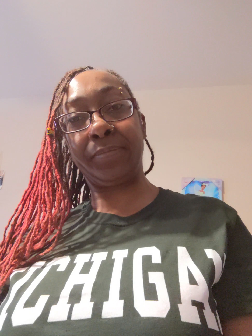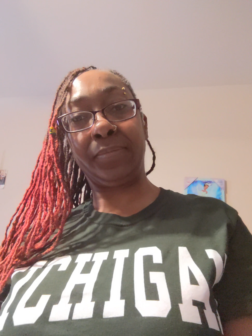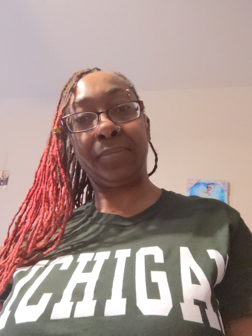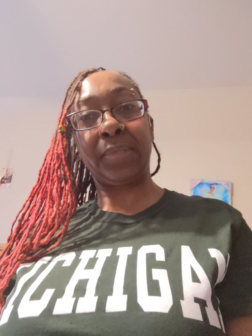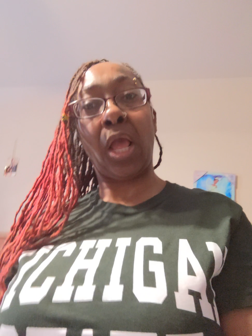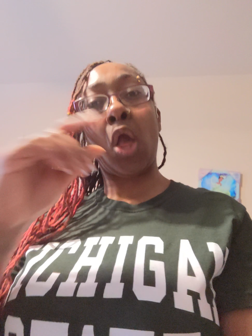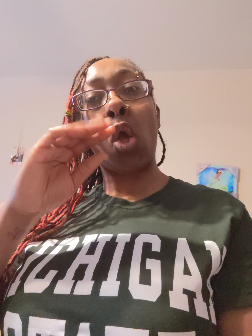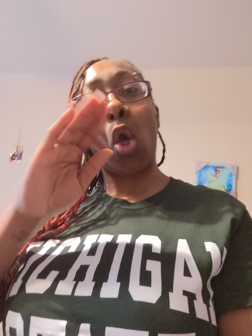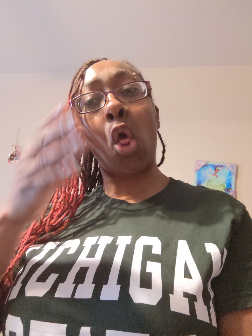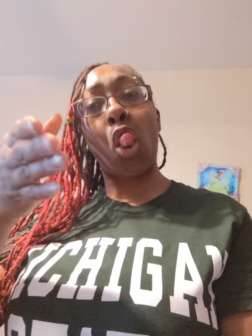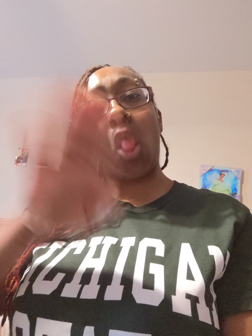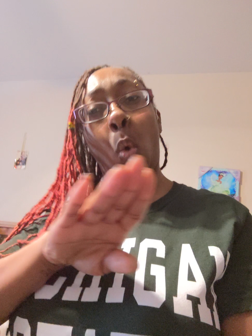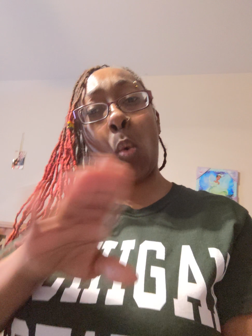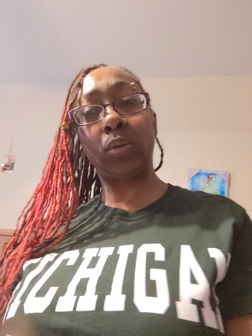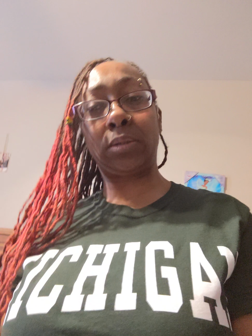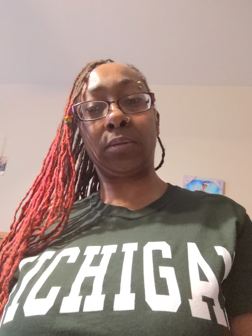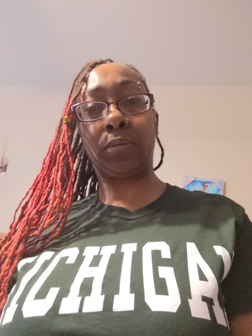close